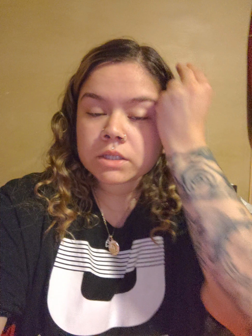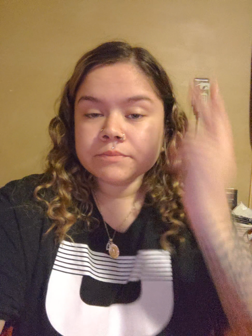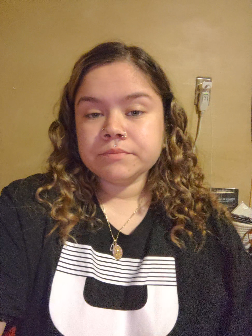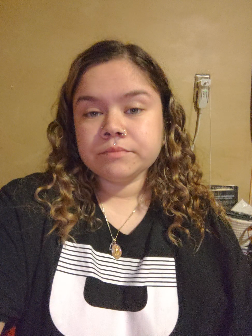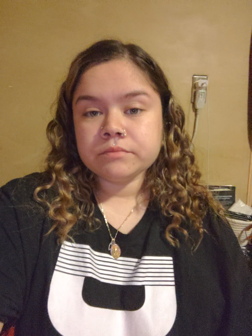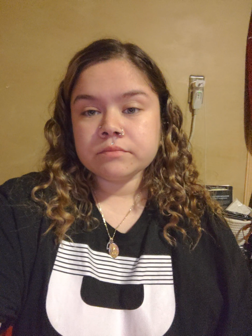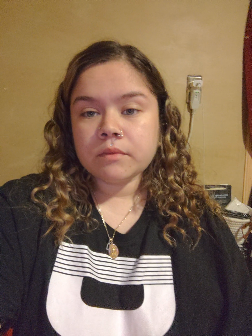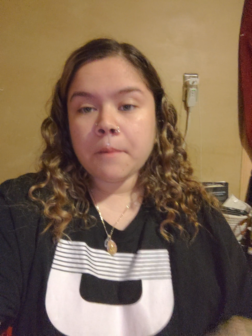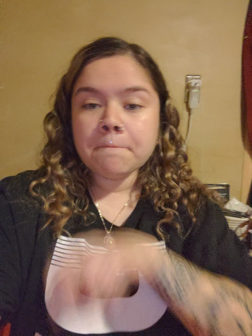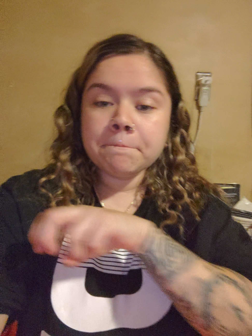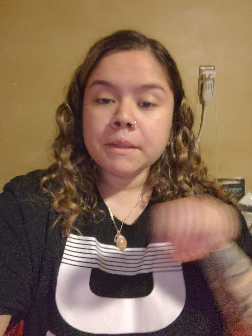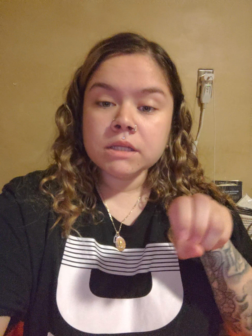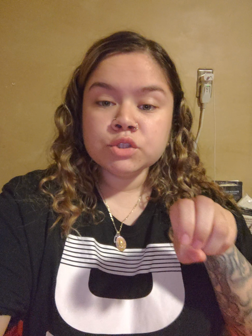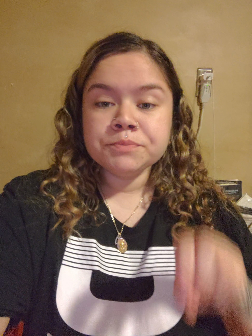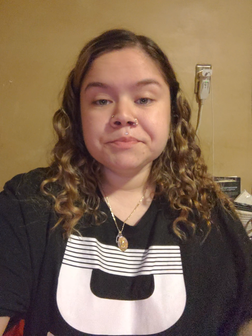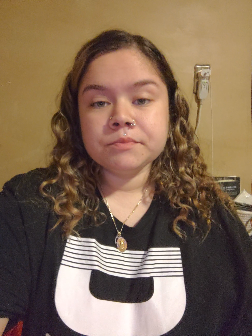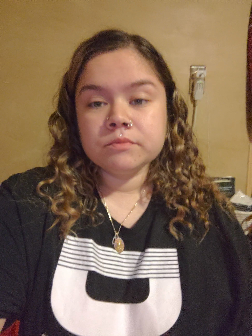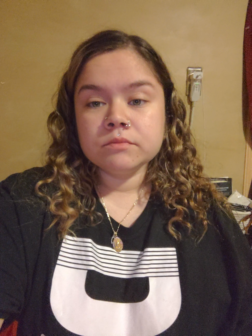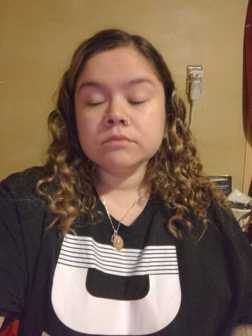bench